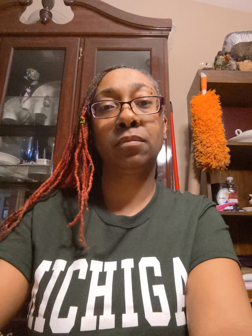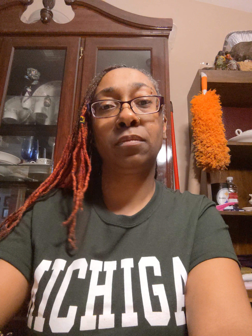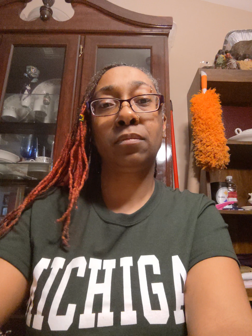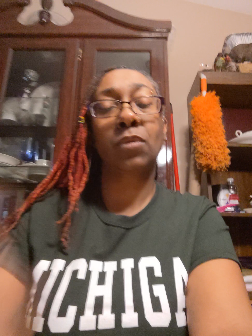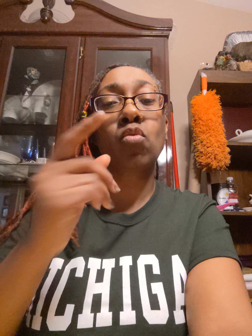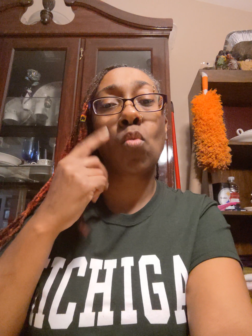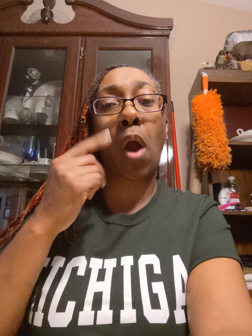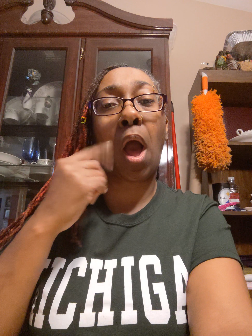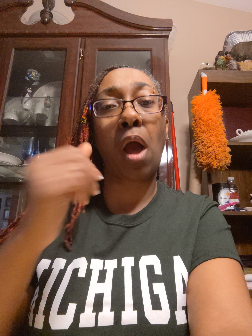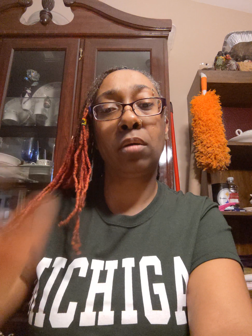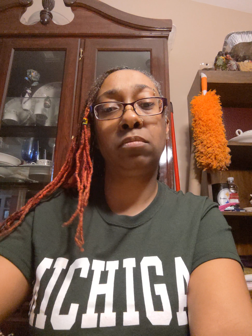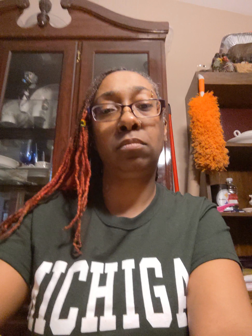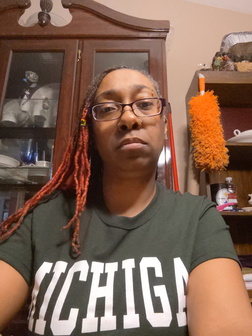cry